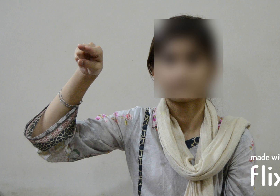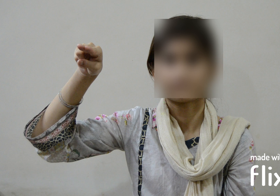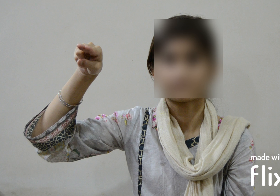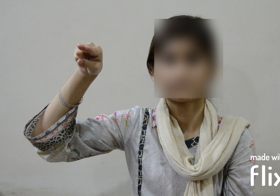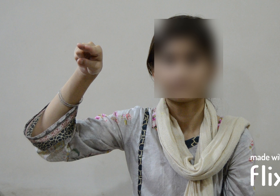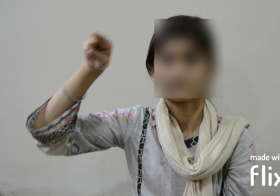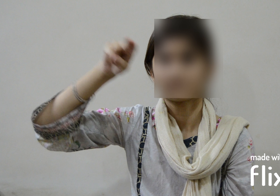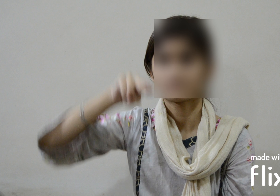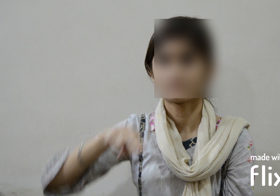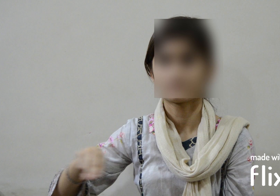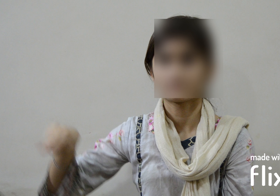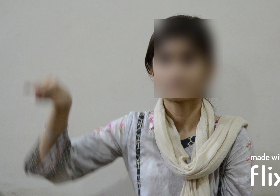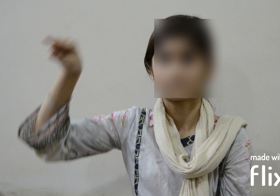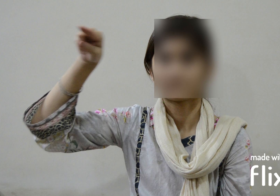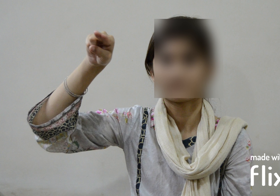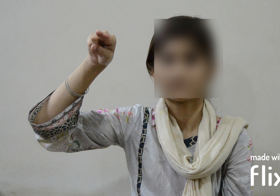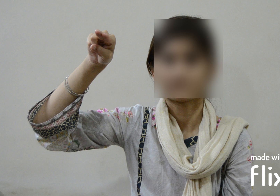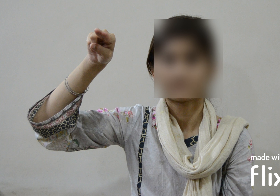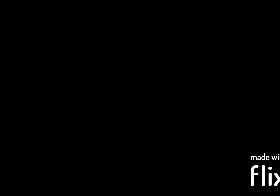ہ